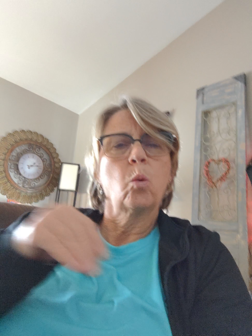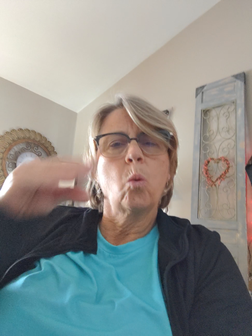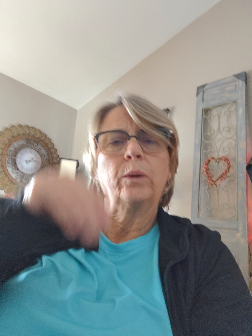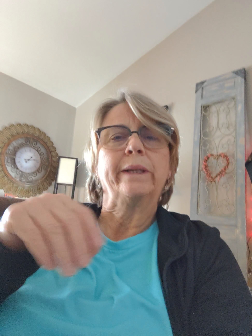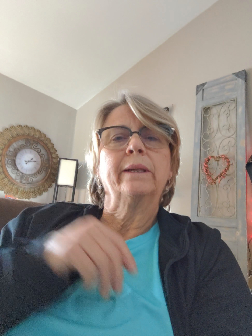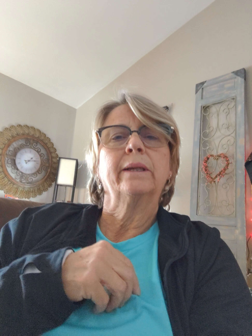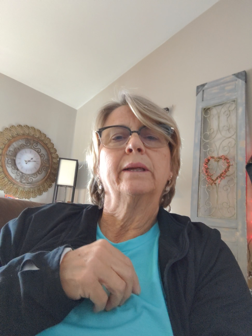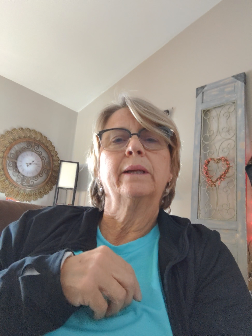story